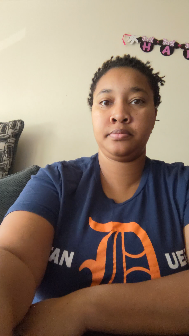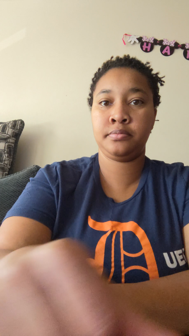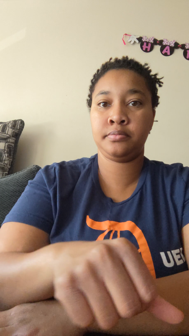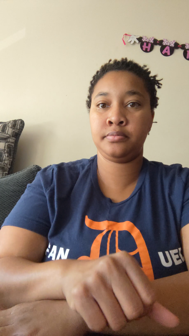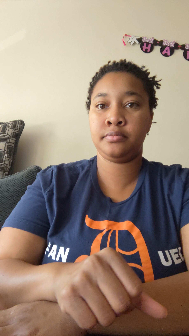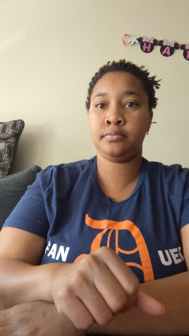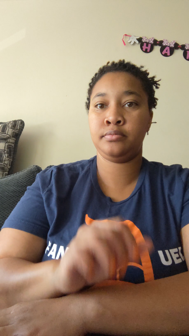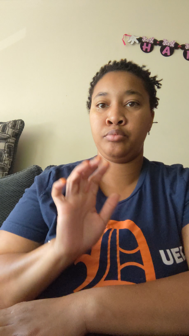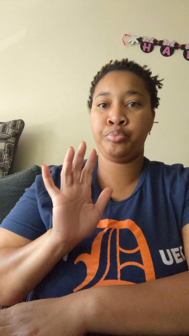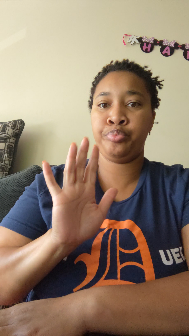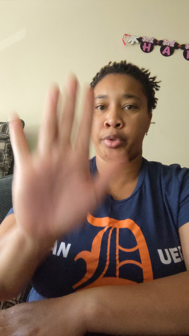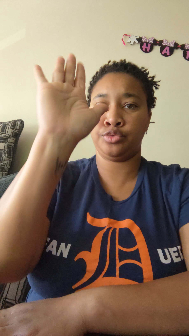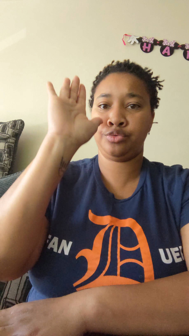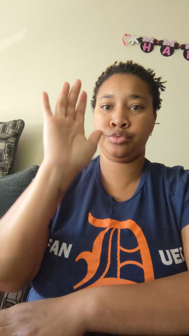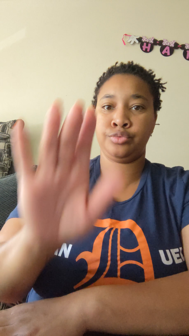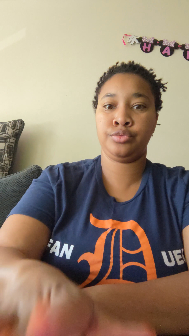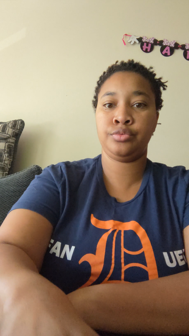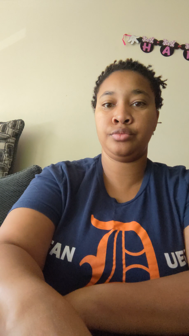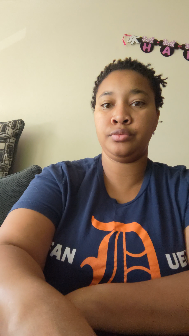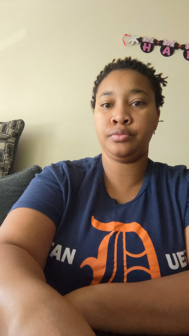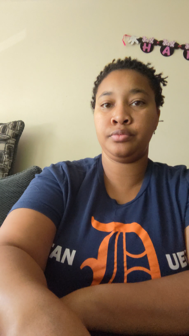push